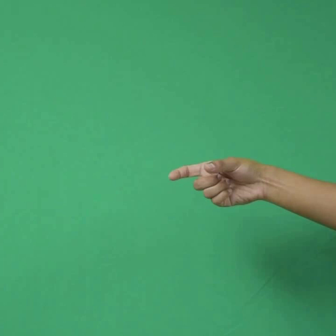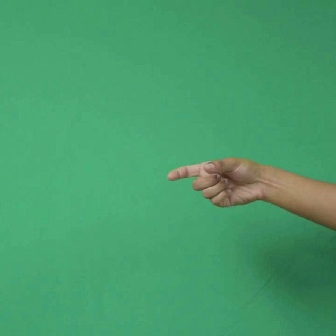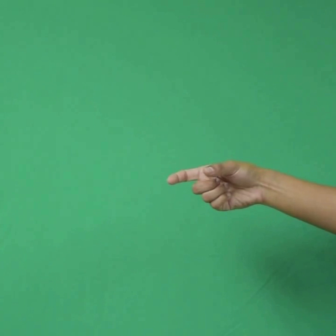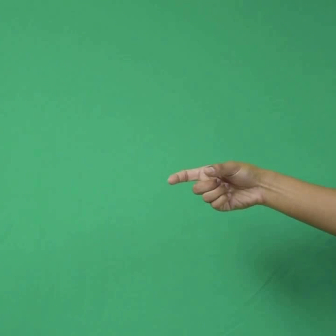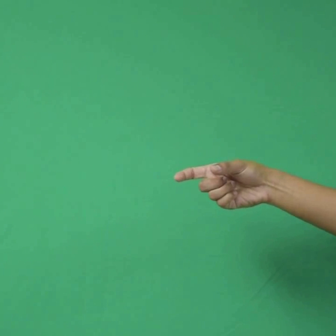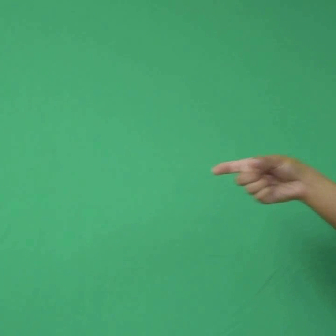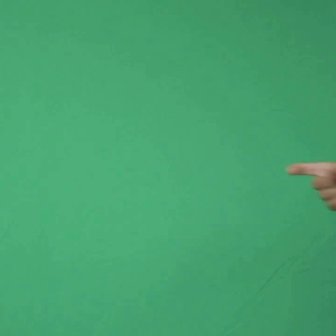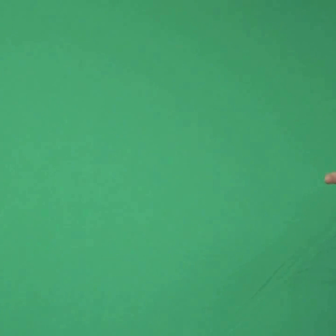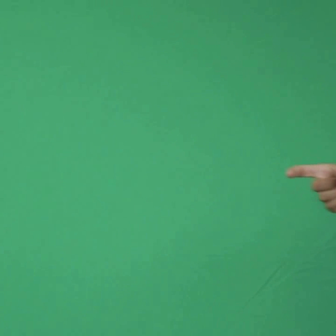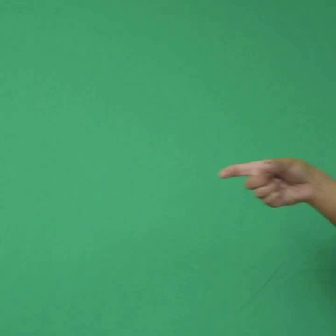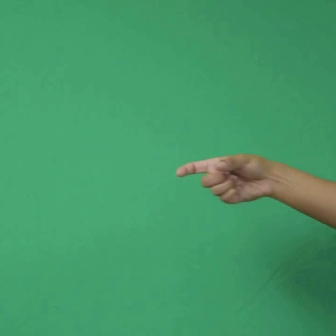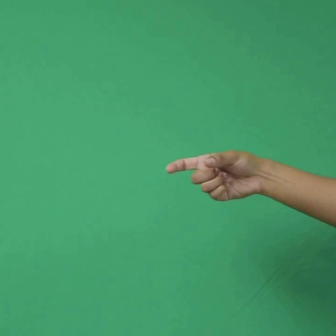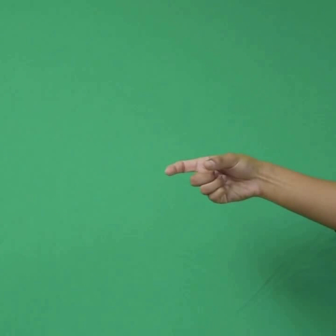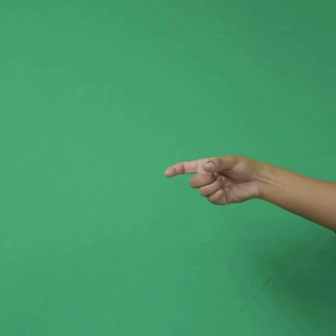X